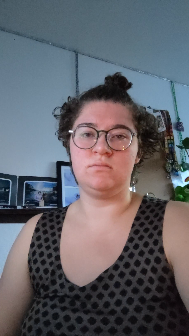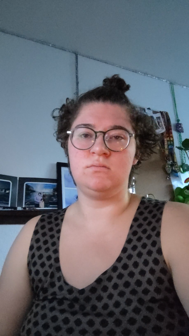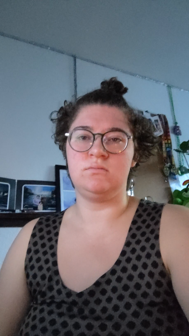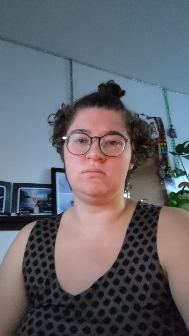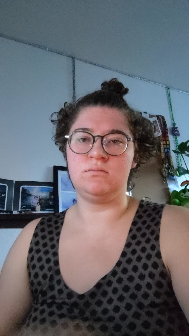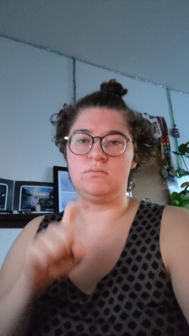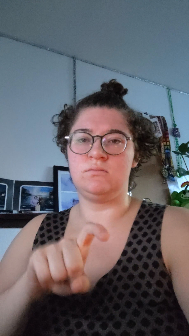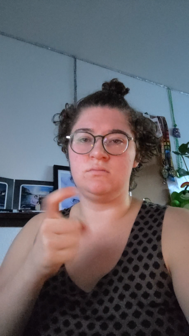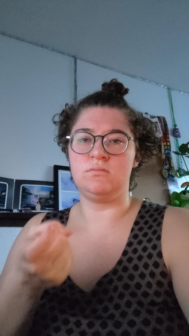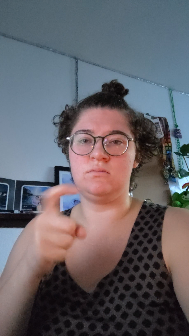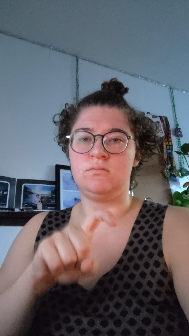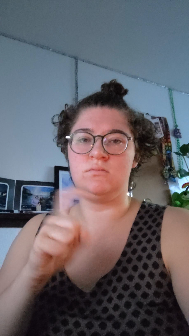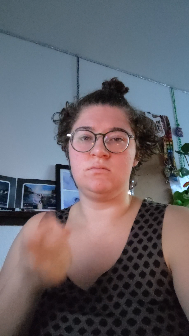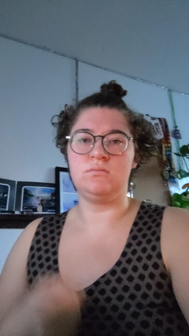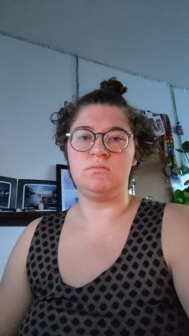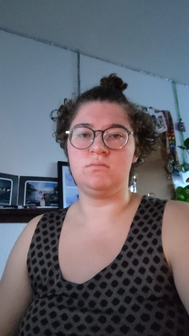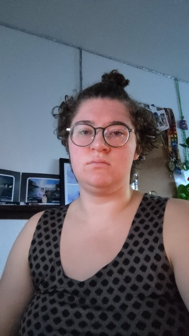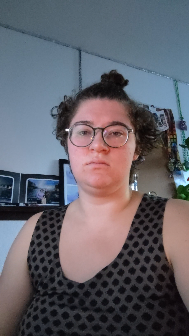friend